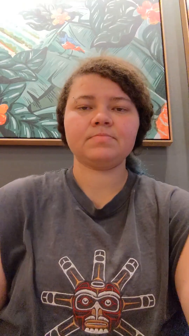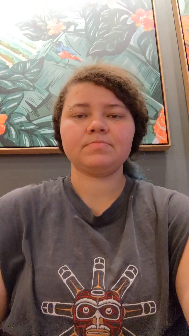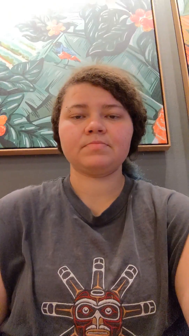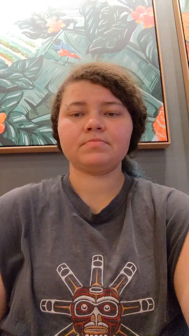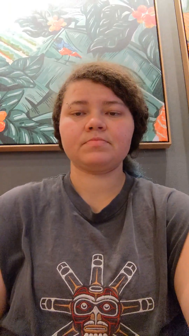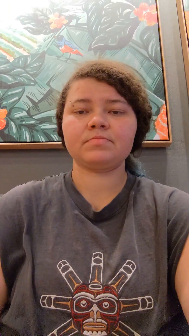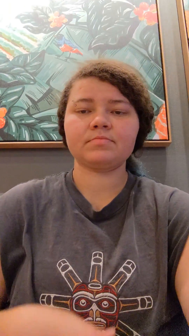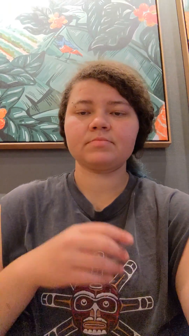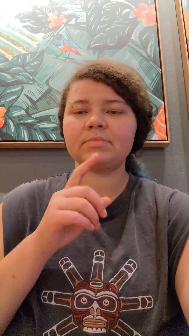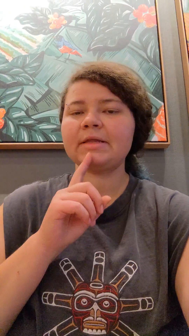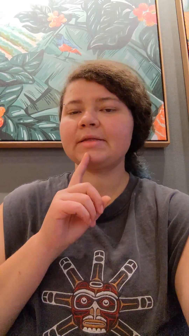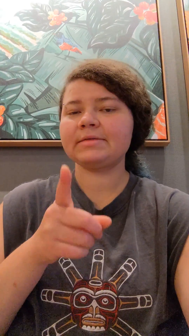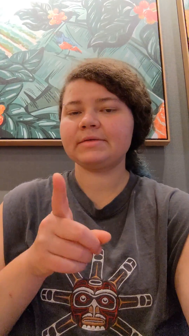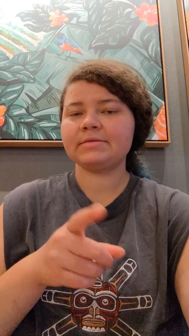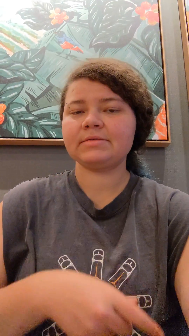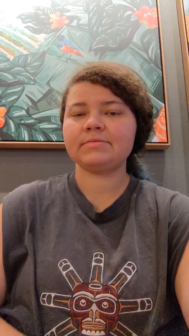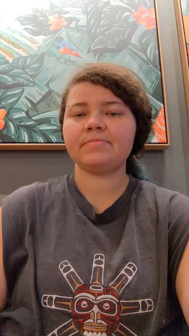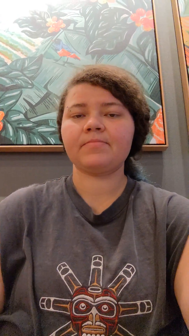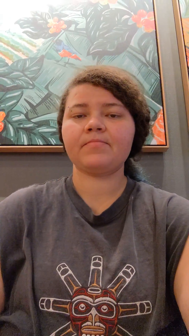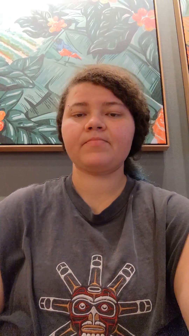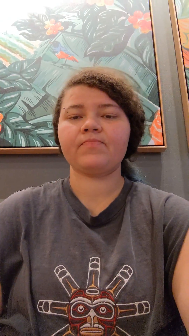is